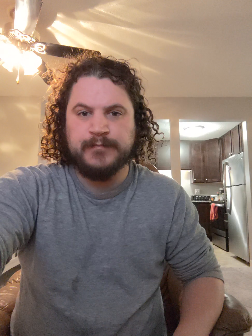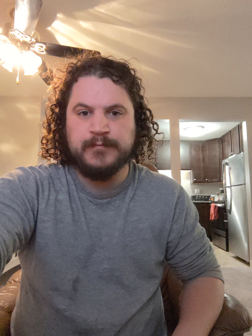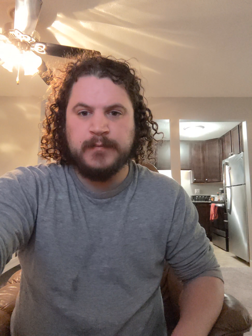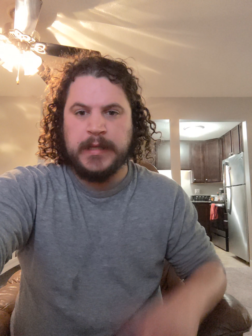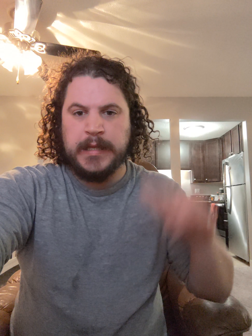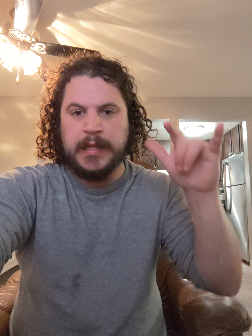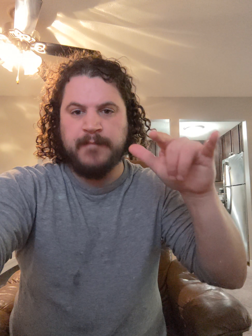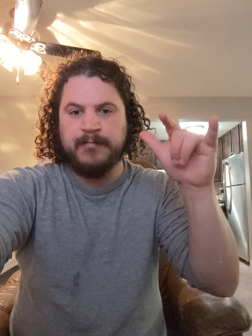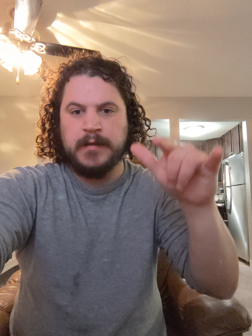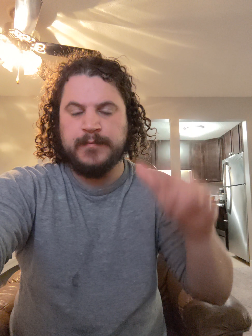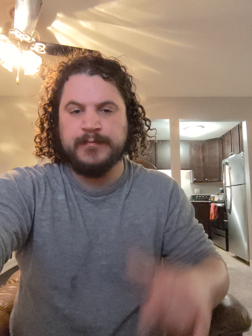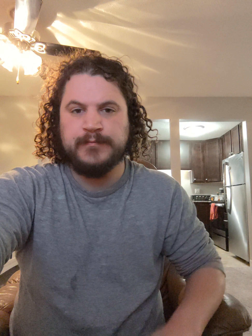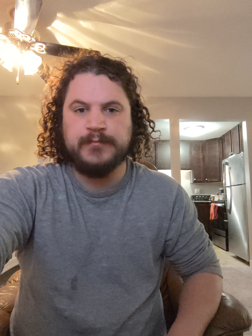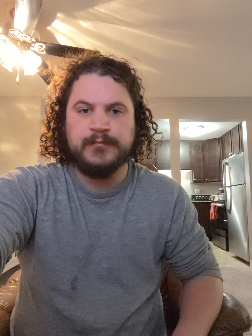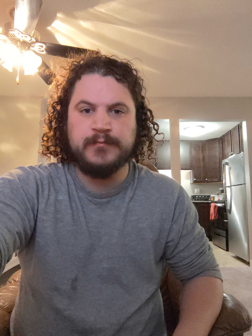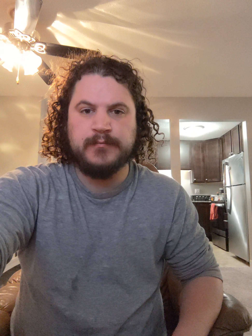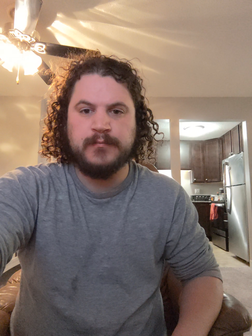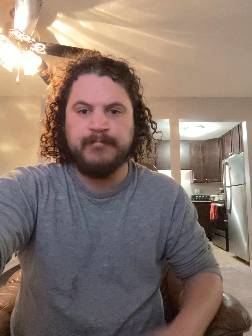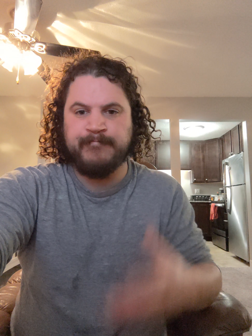airplane